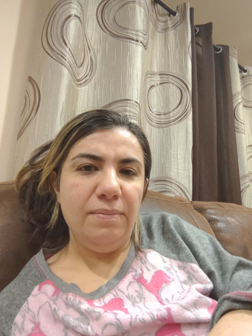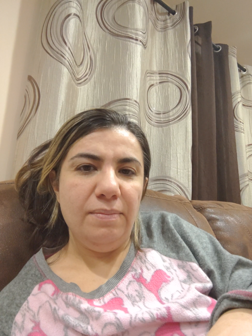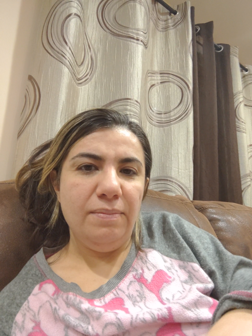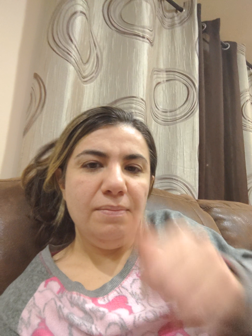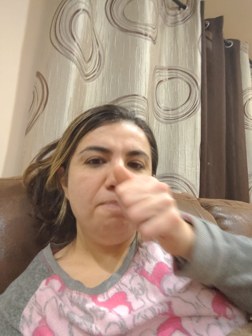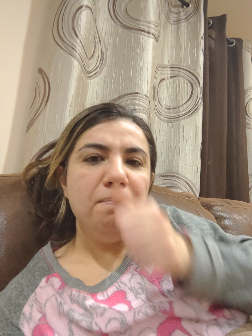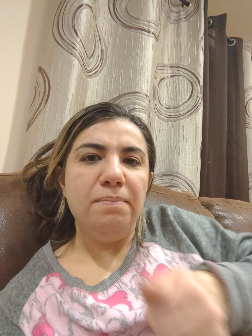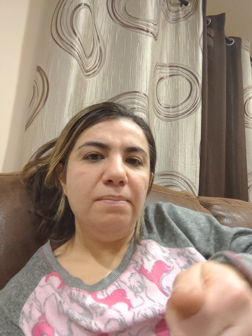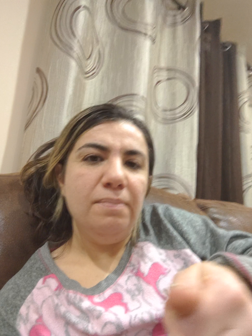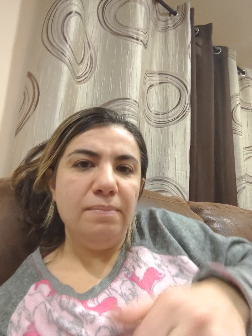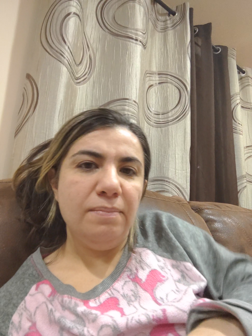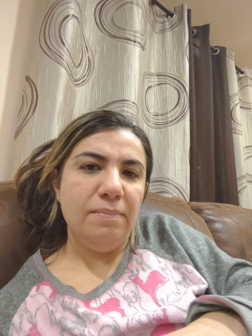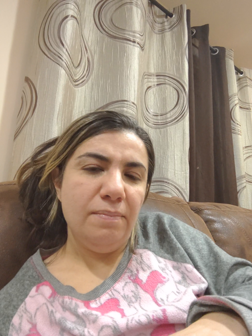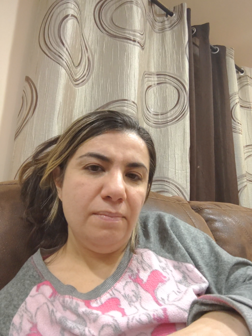hide